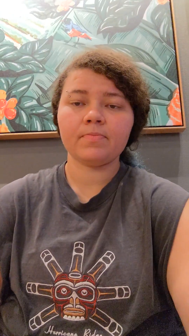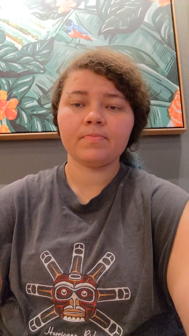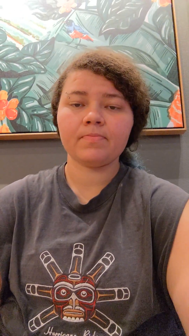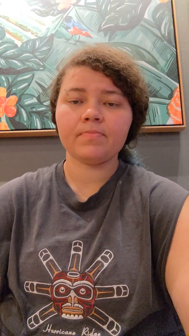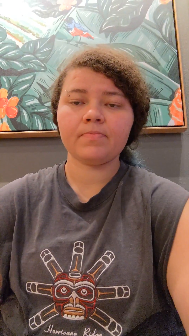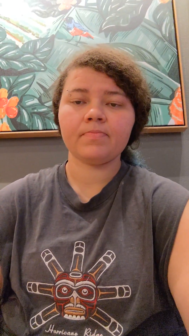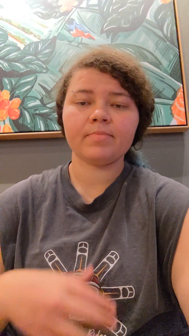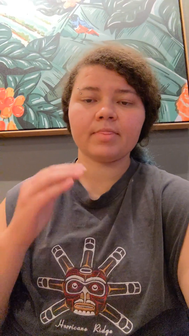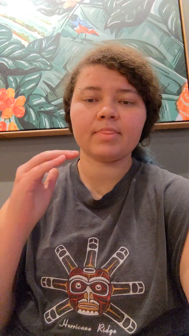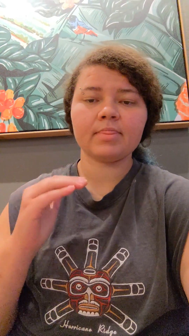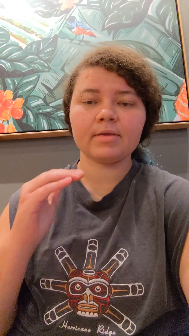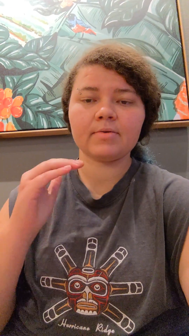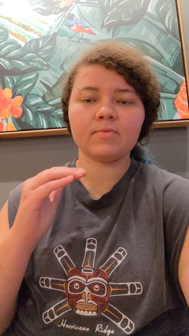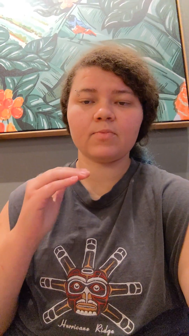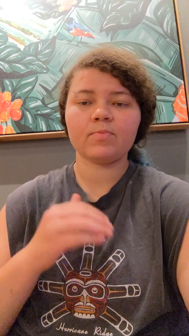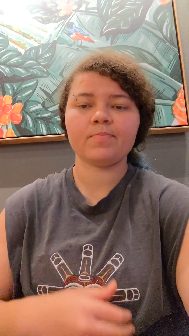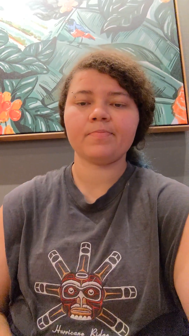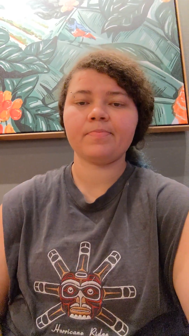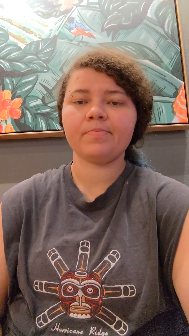little